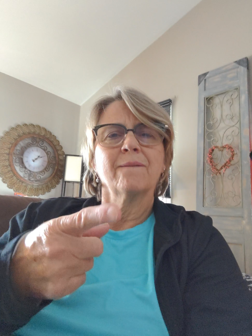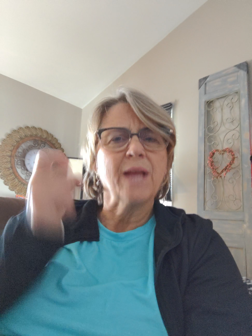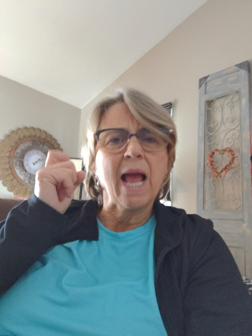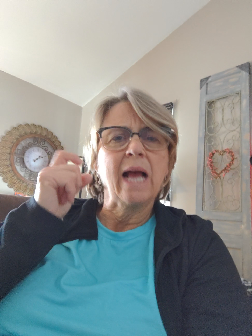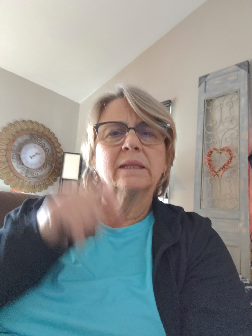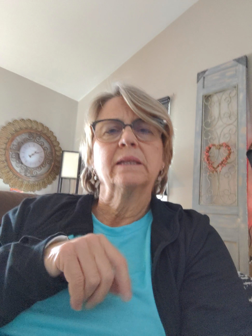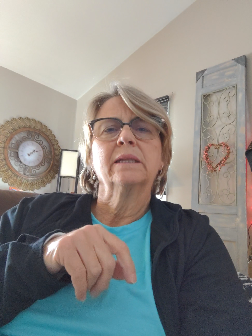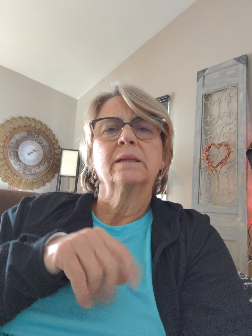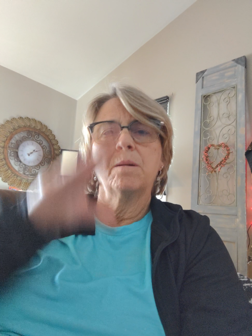fast